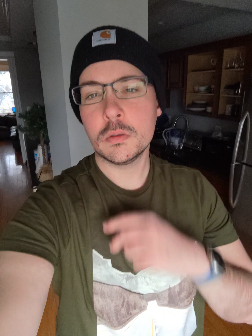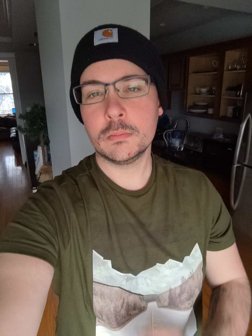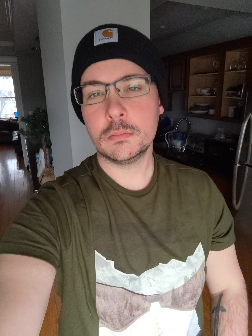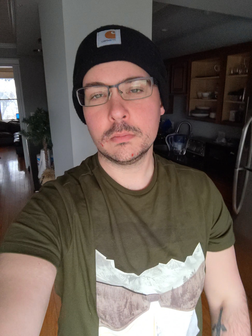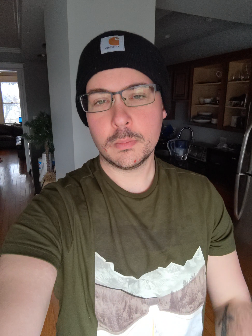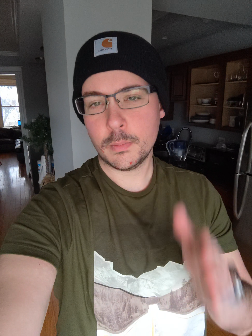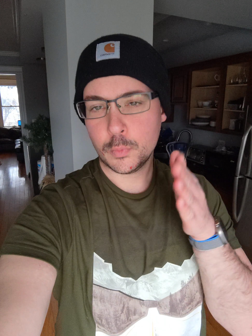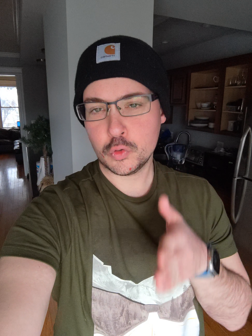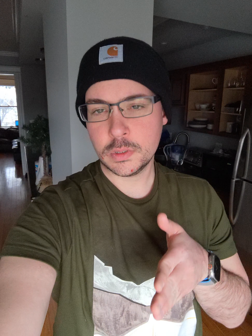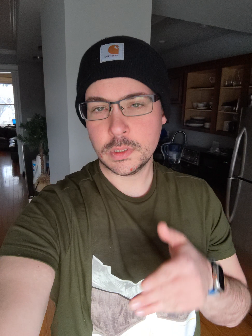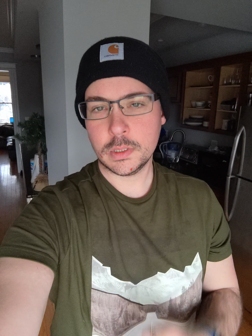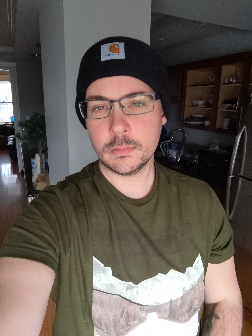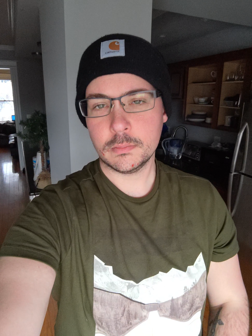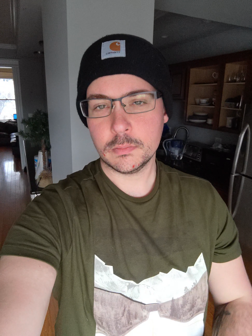person